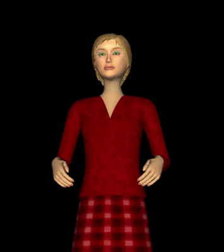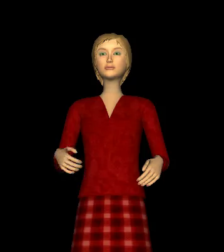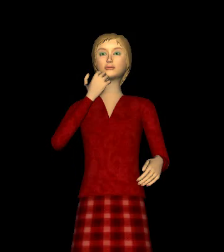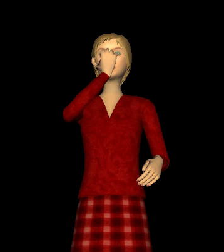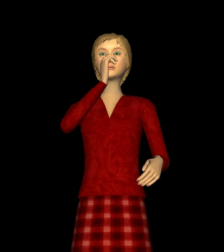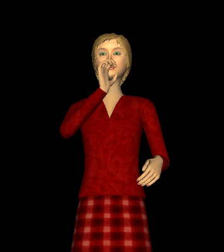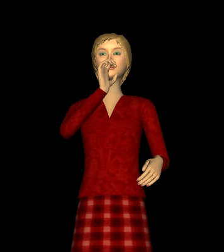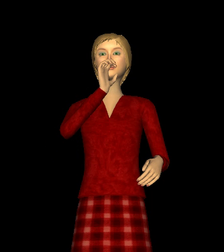حار